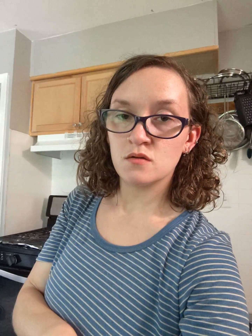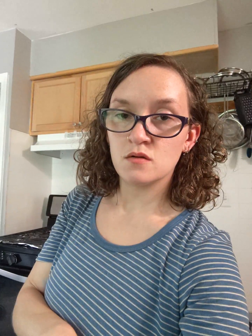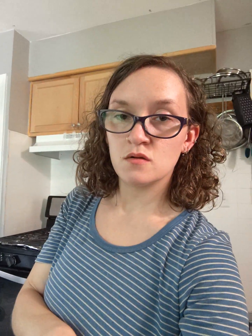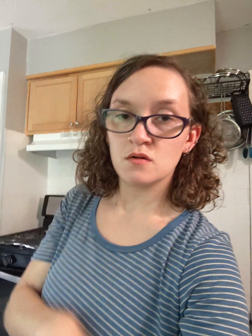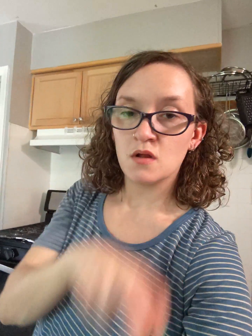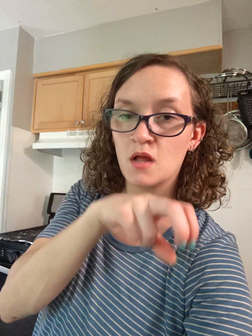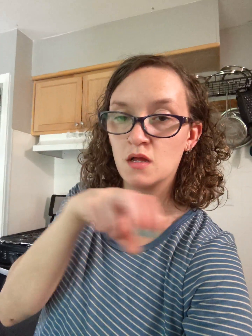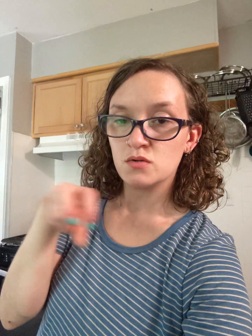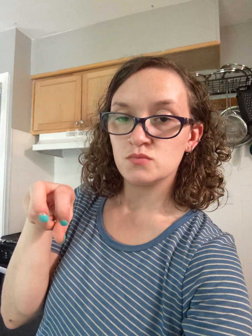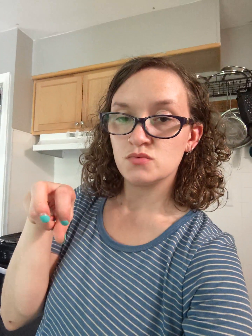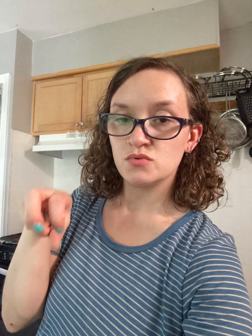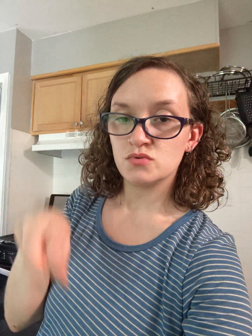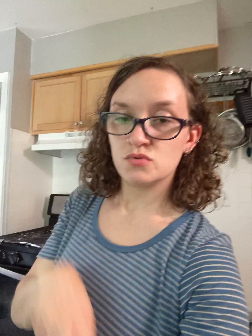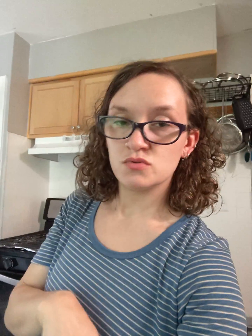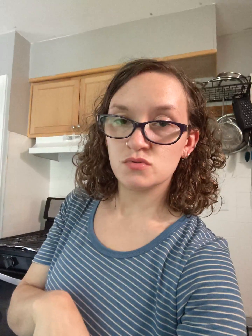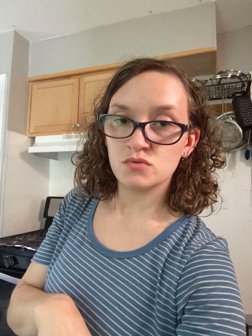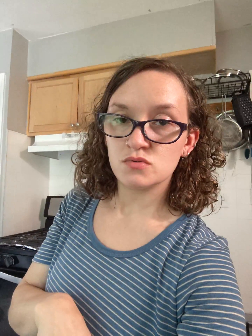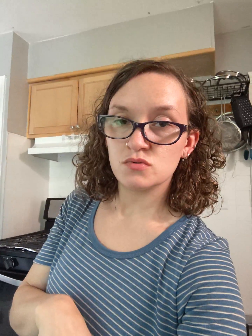couch